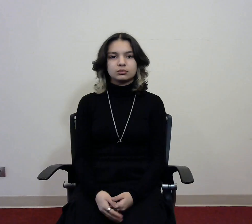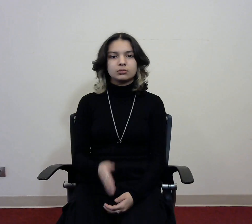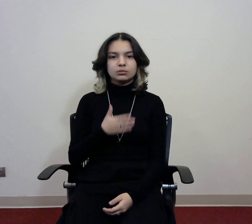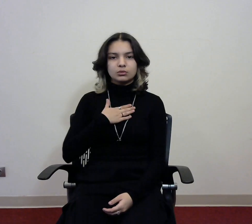mən